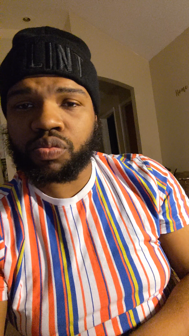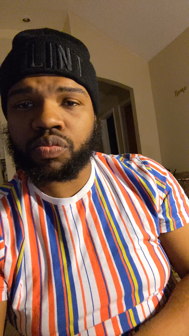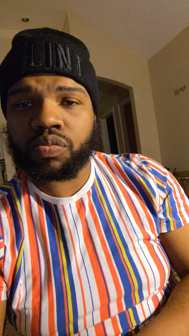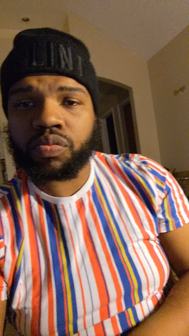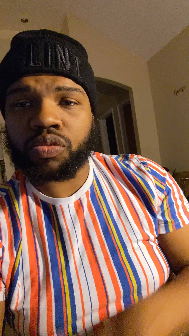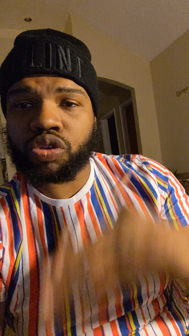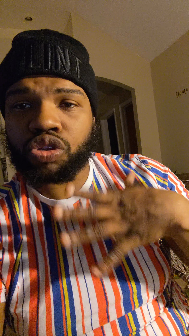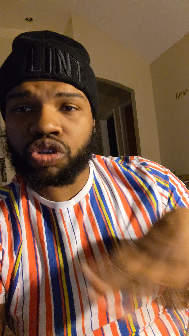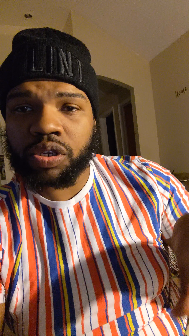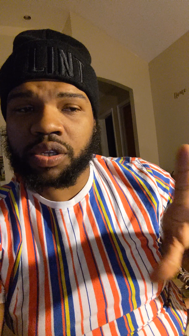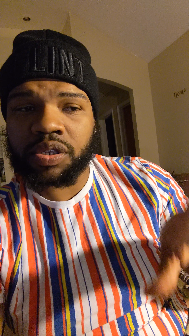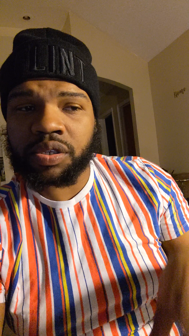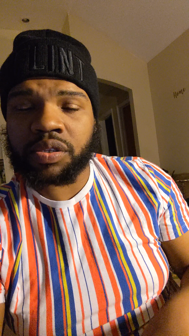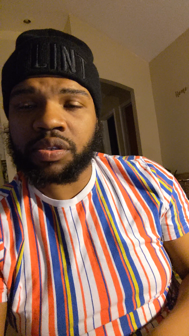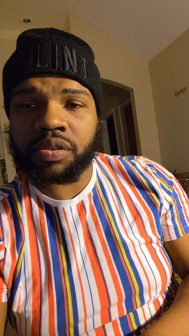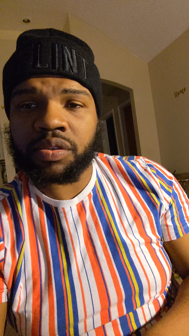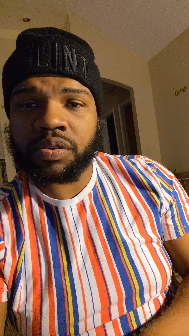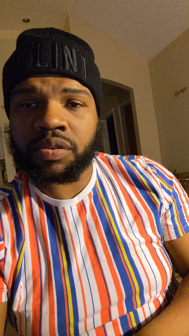dress